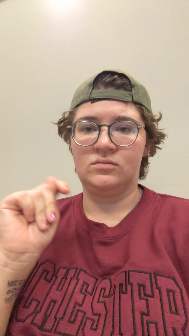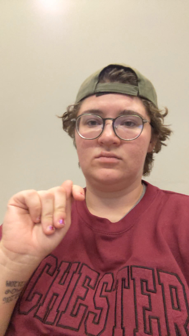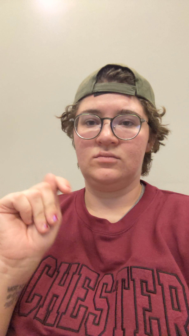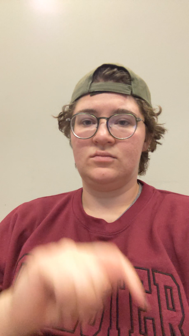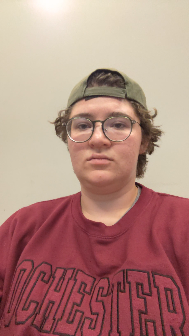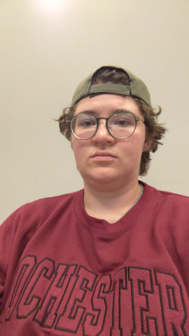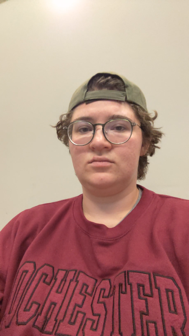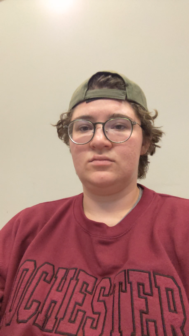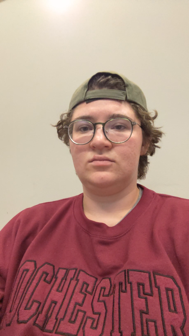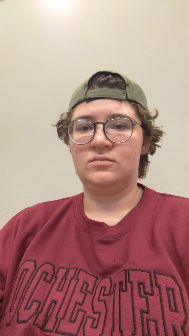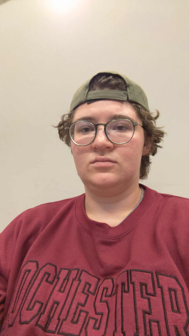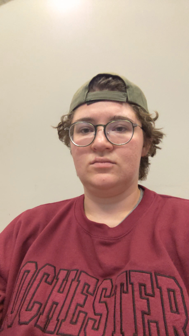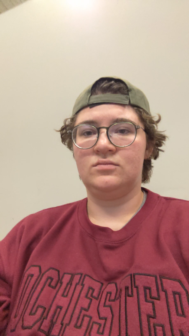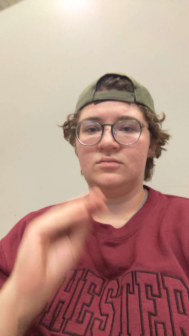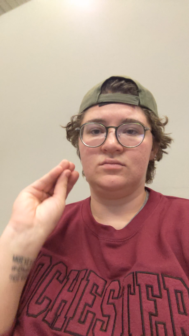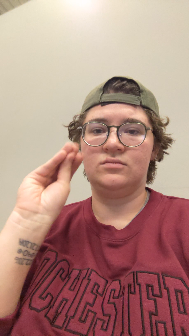put